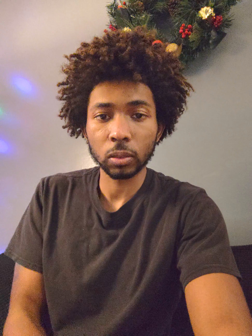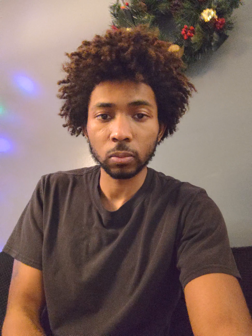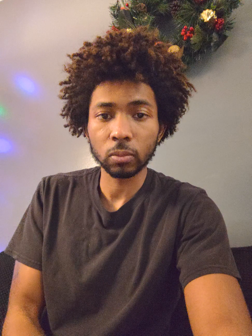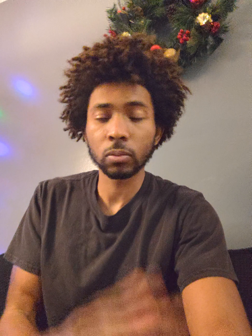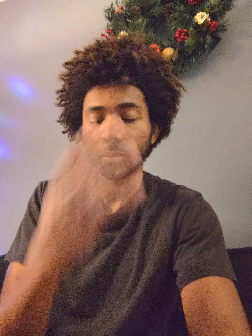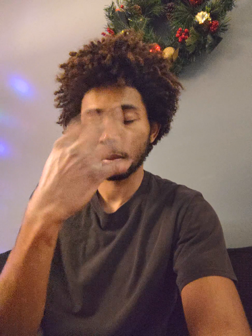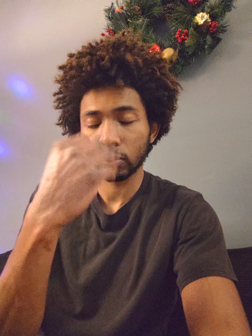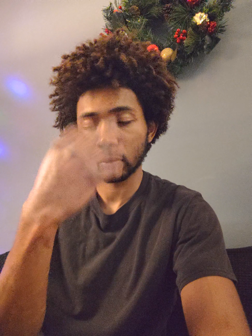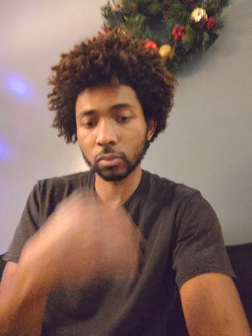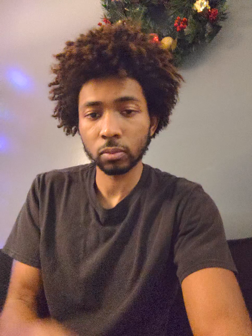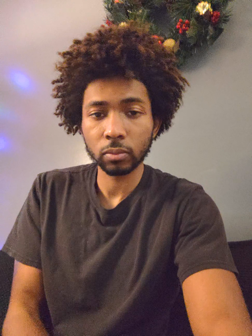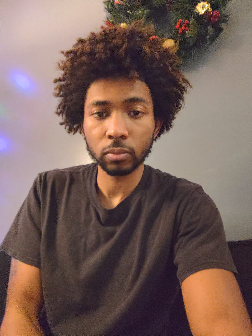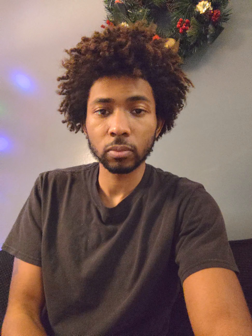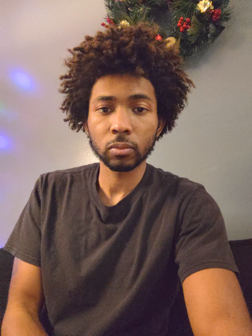sleepy